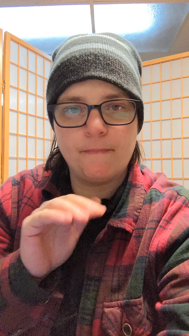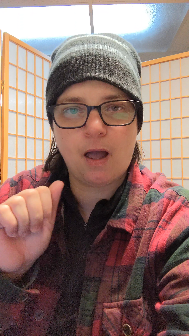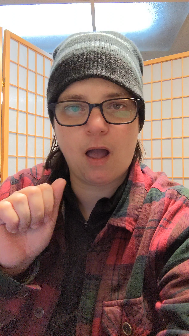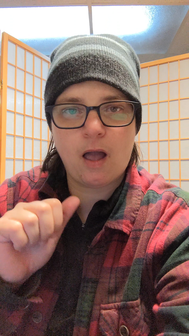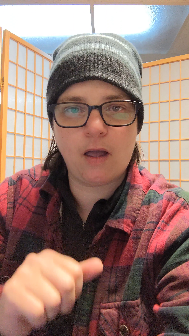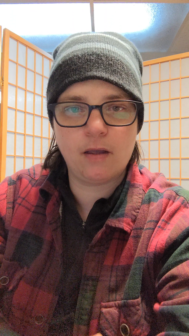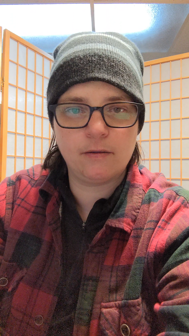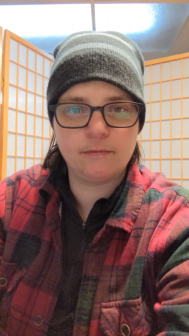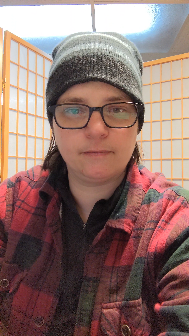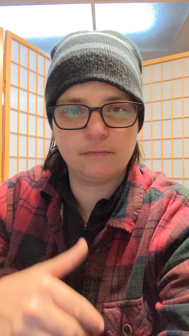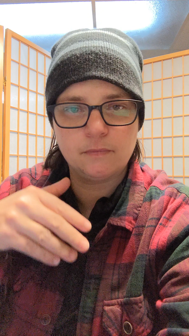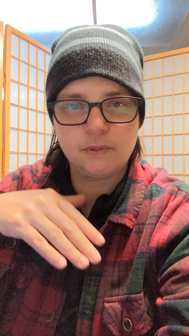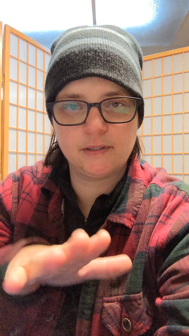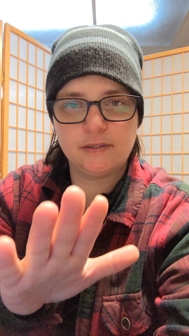enter